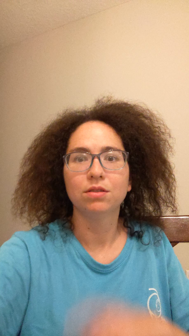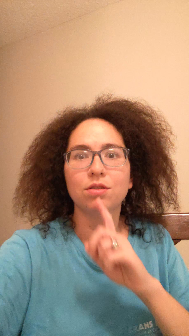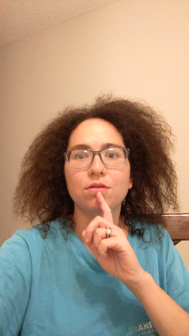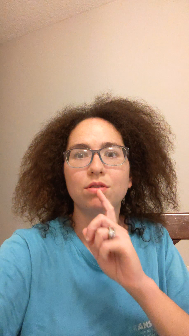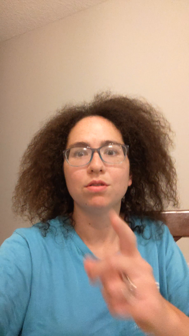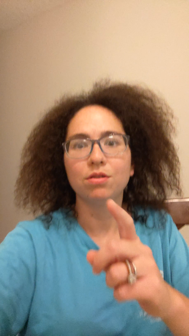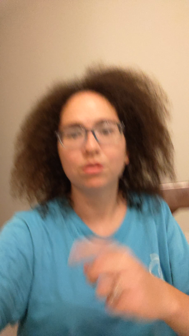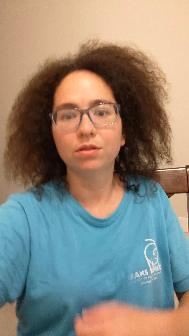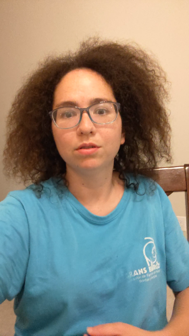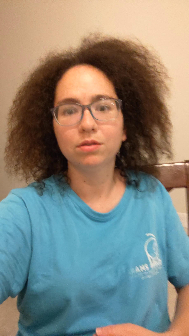is